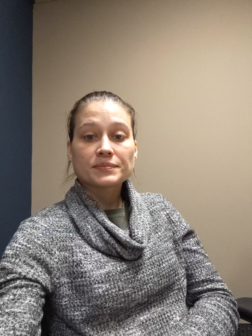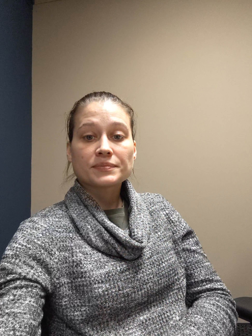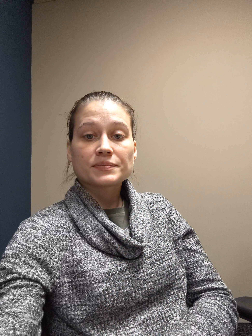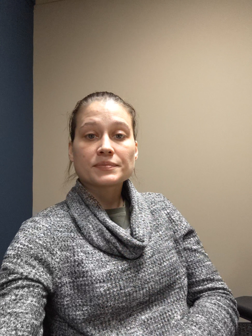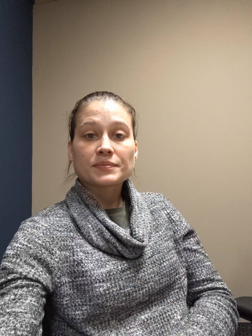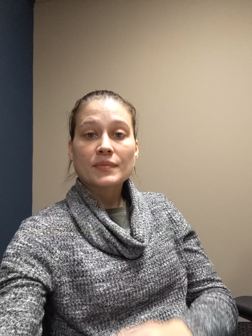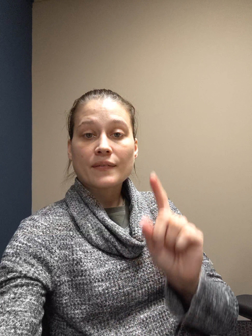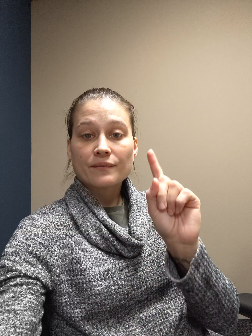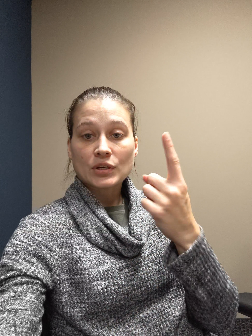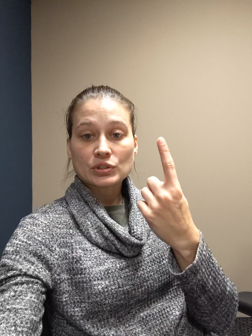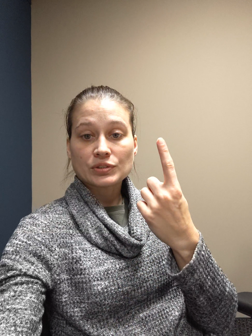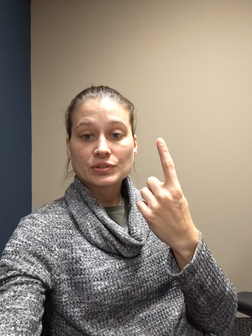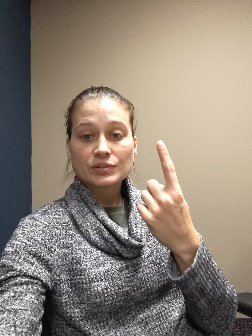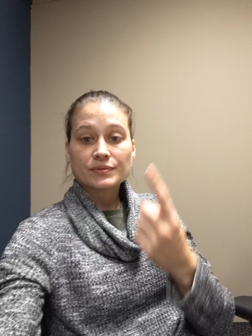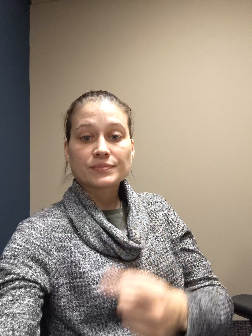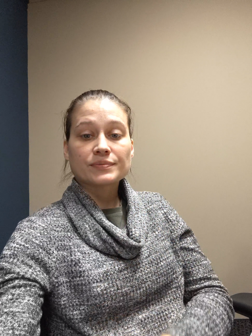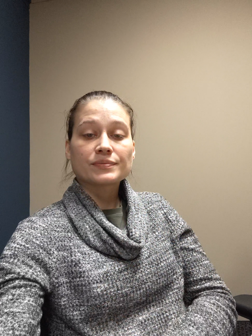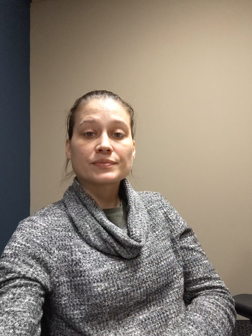first